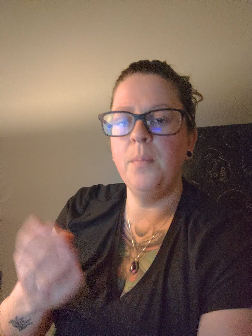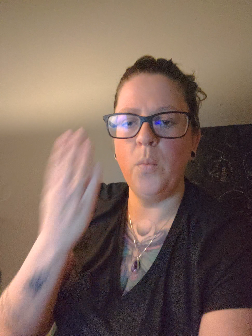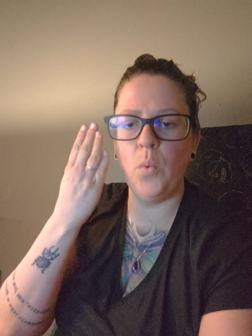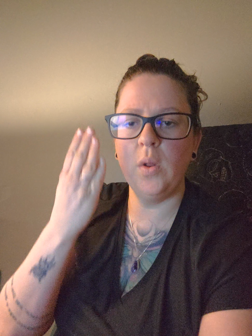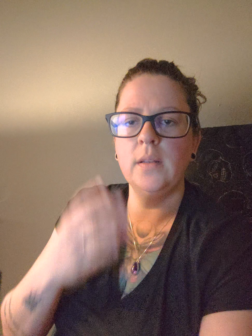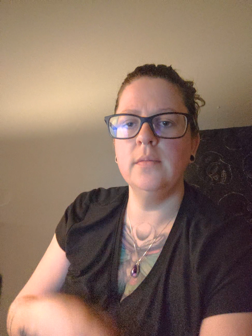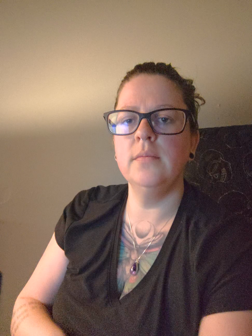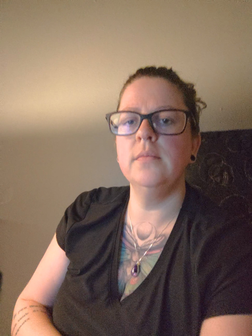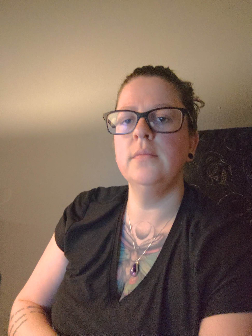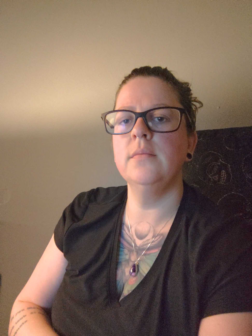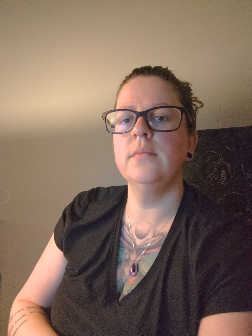morning